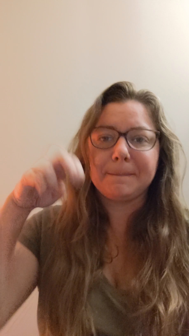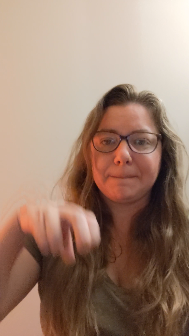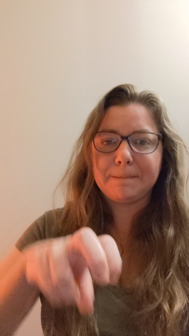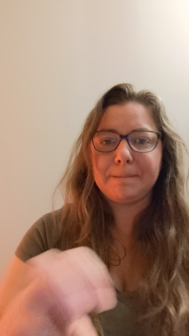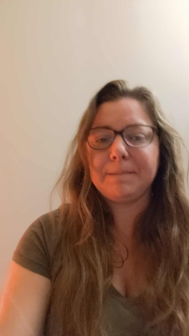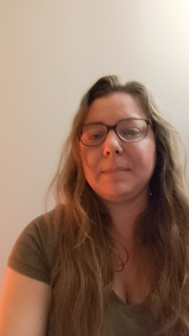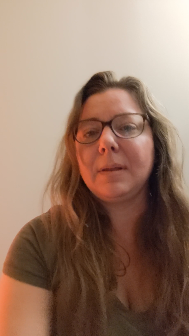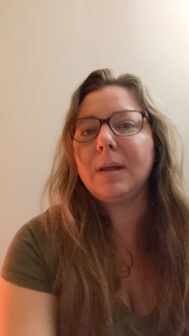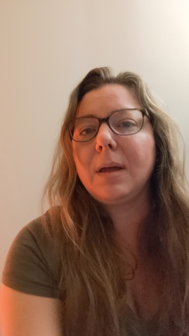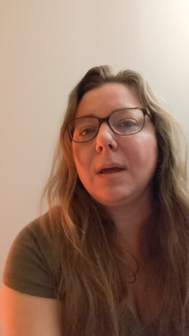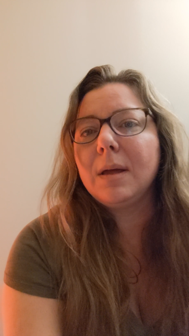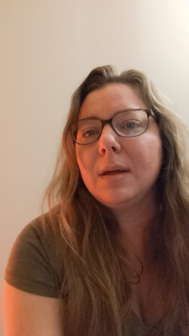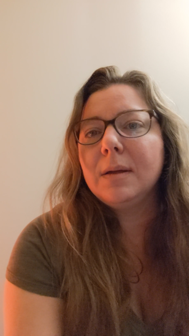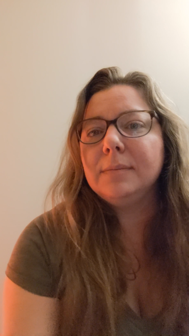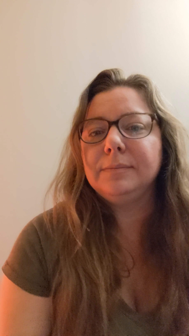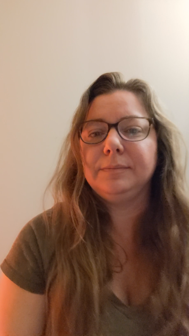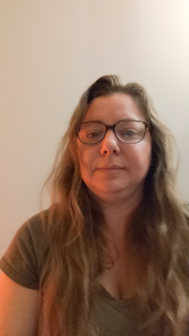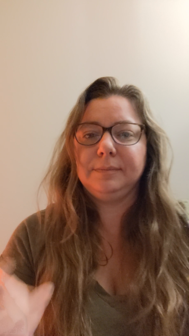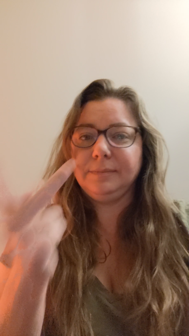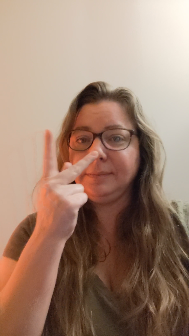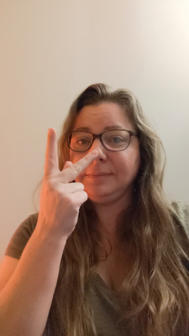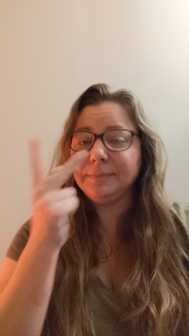penis